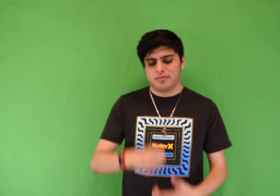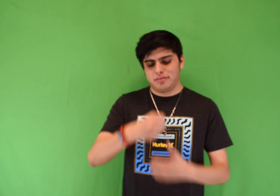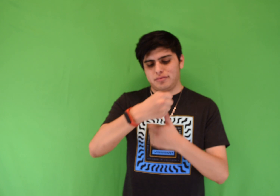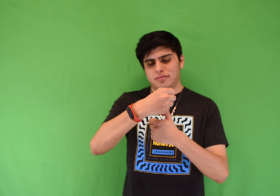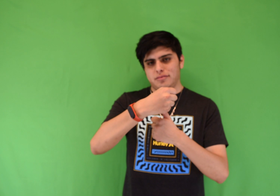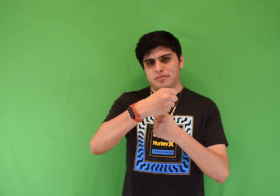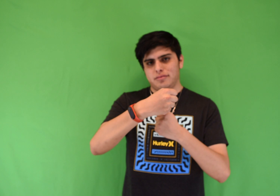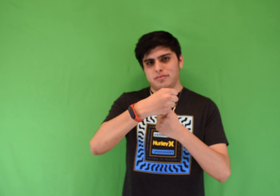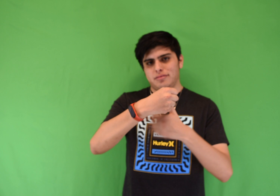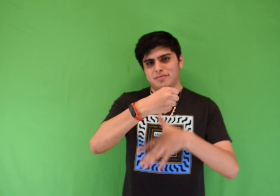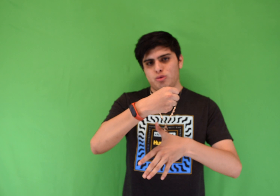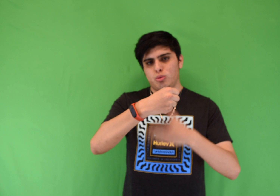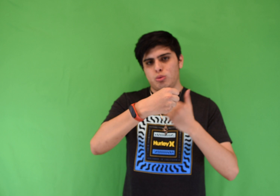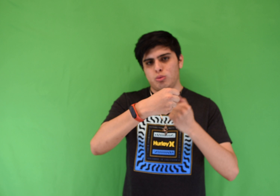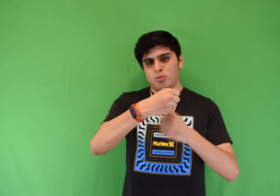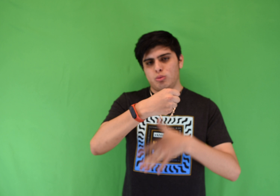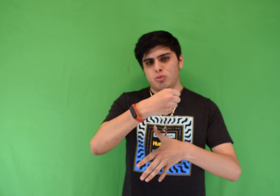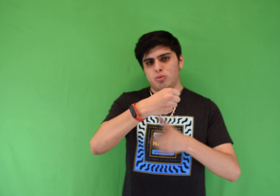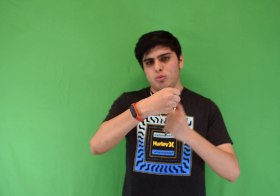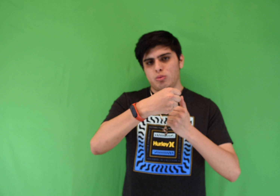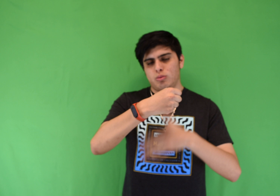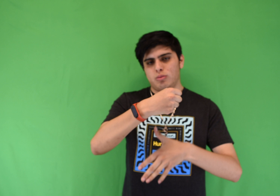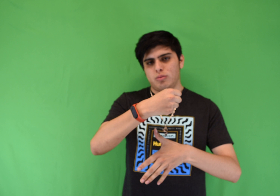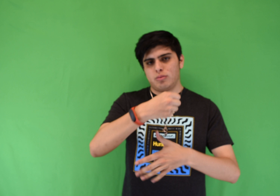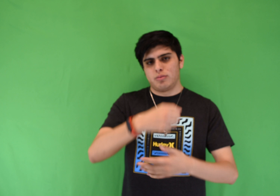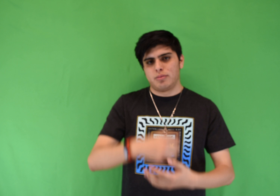diarrea